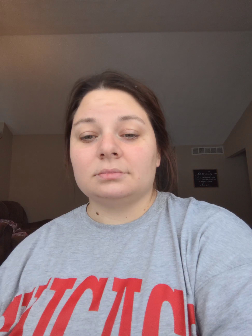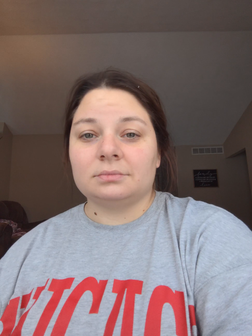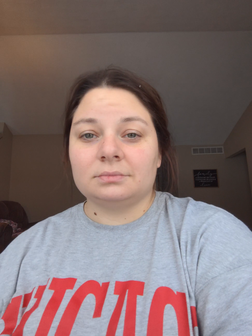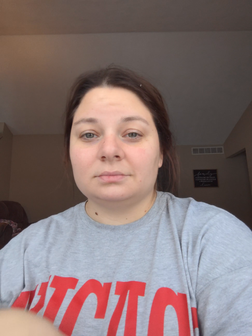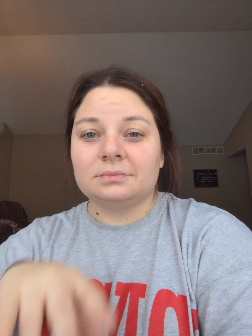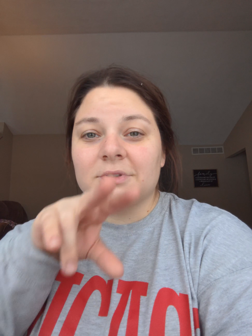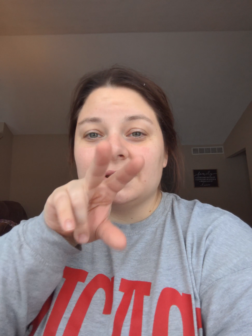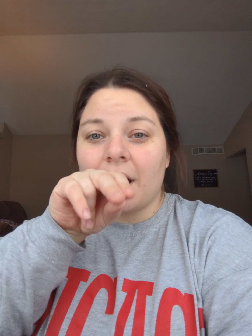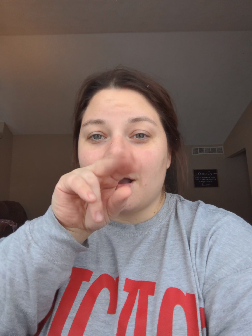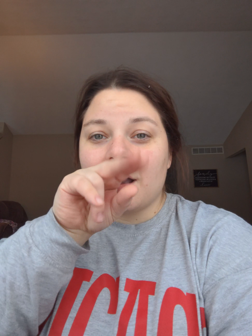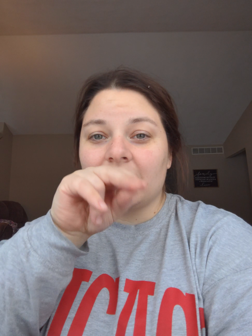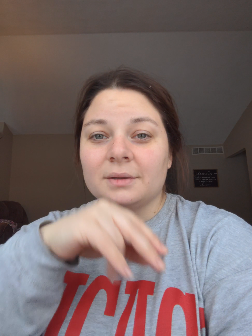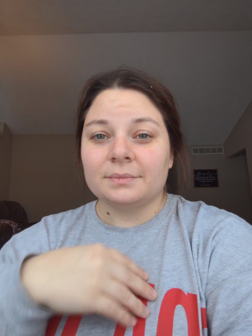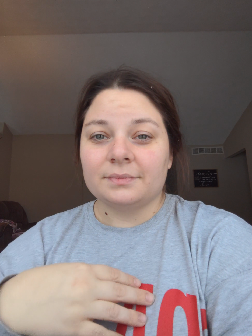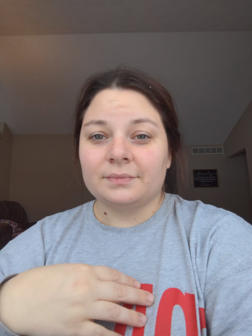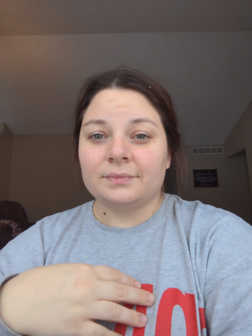duck